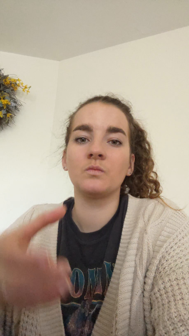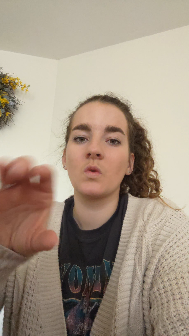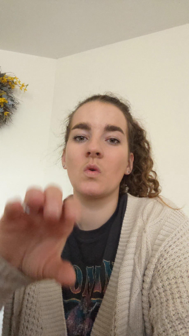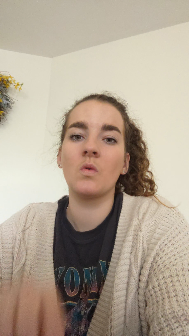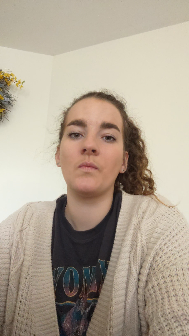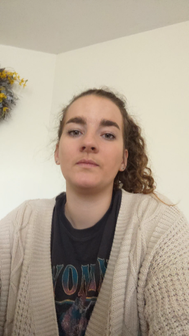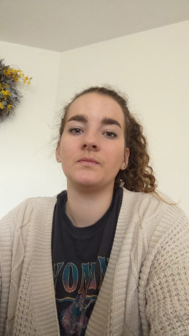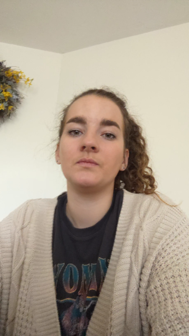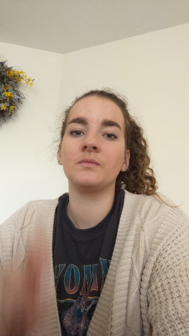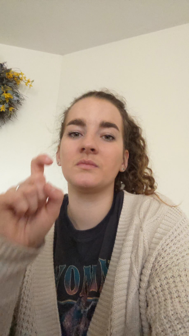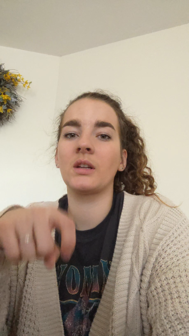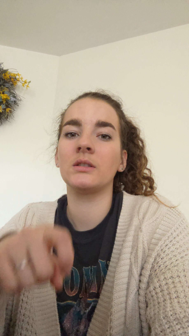must